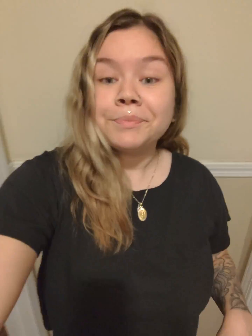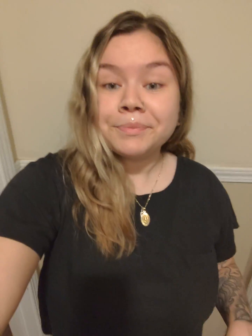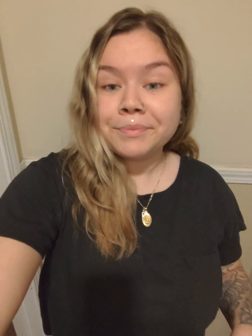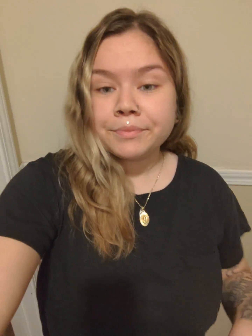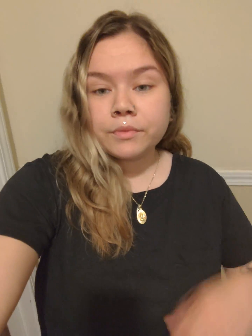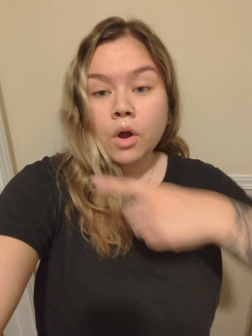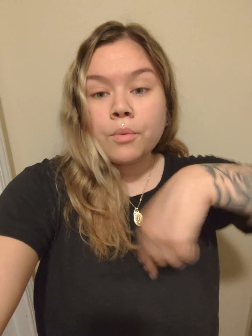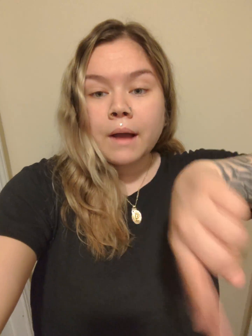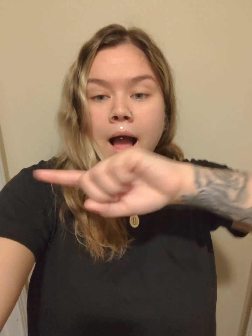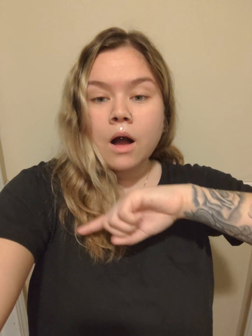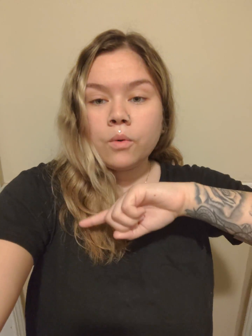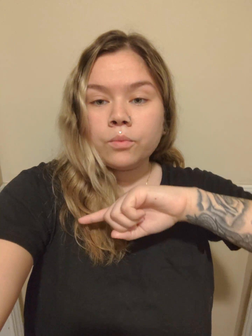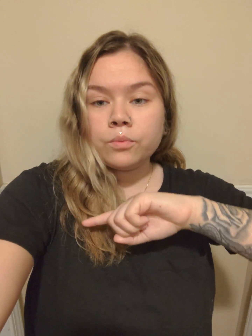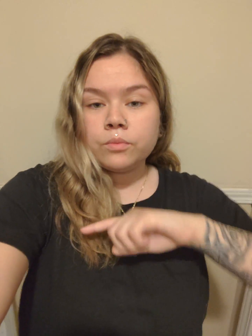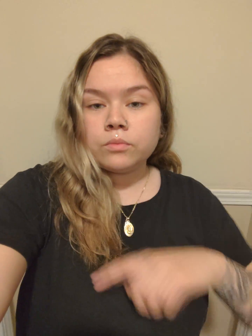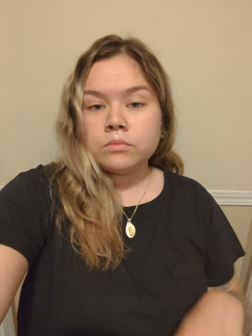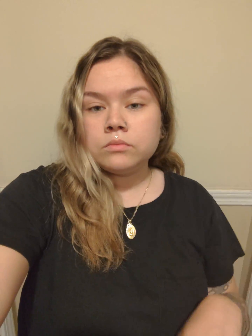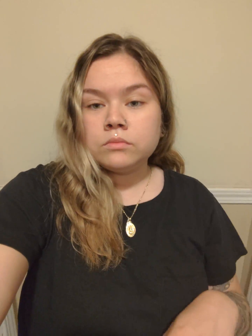around